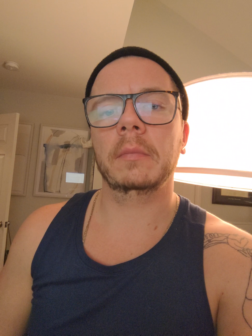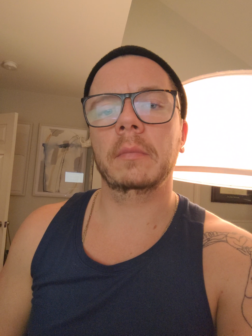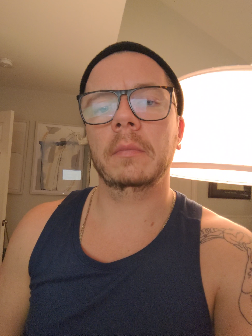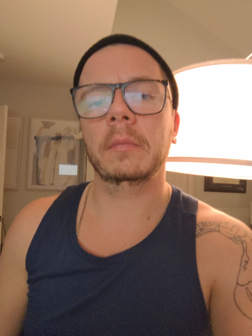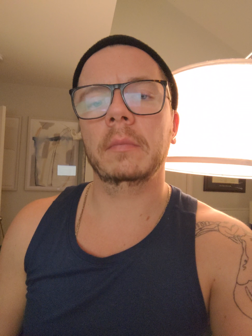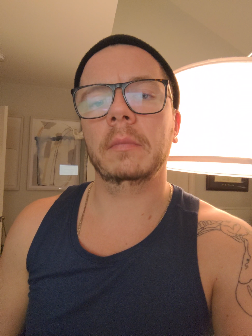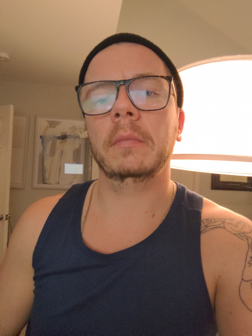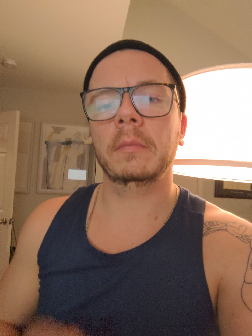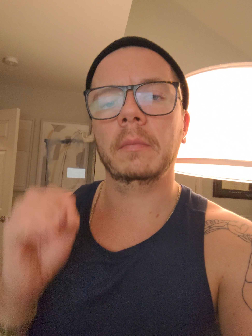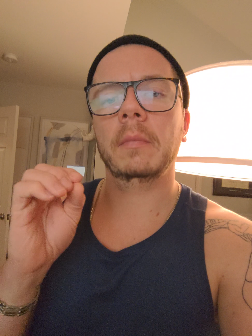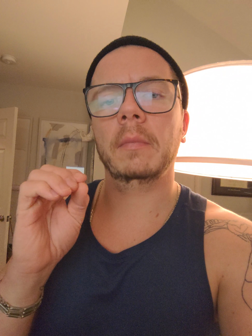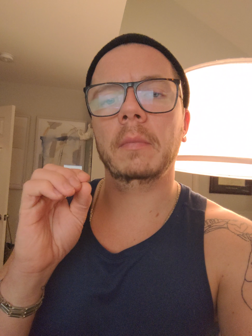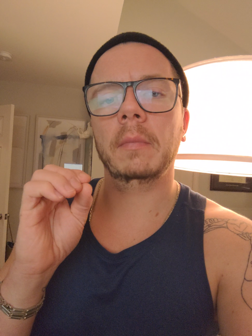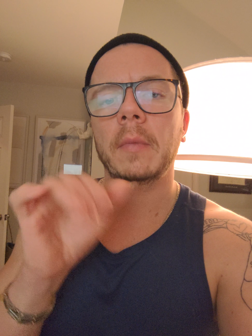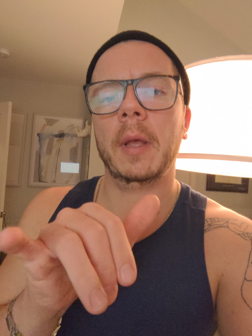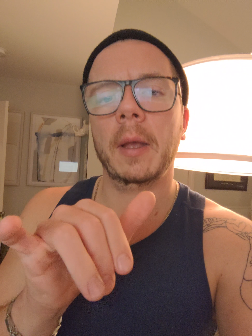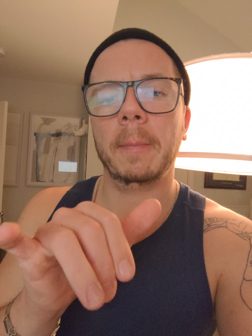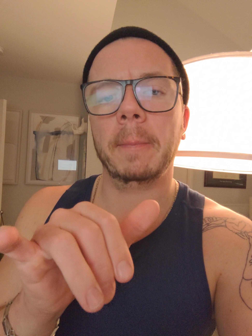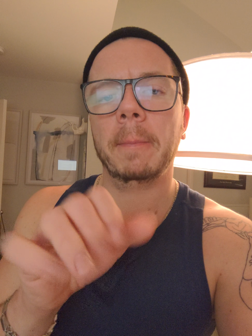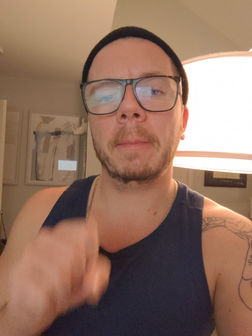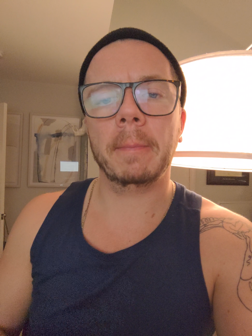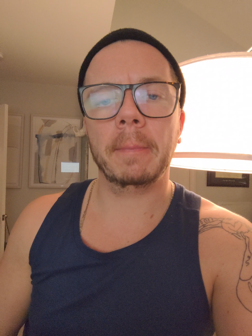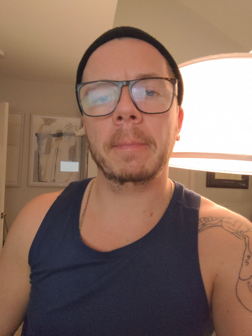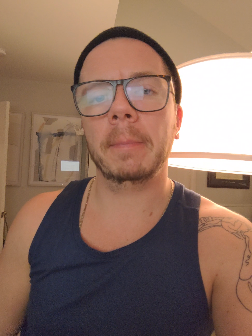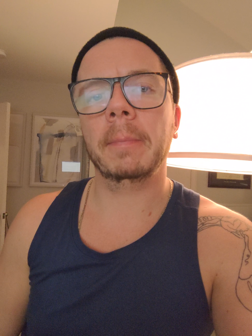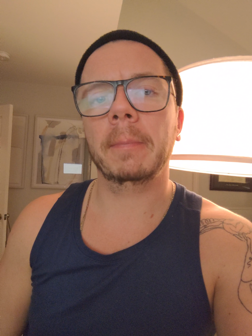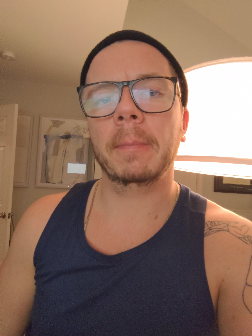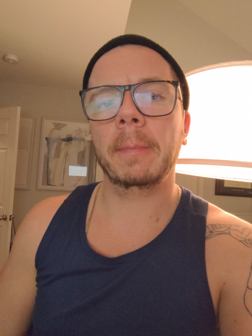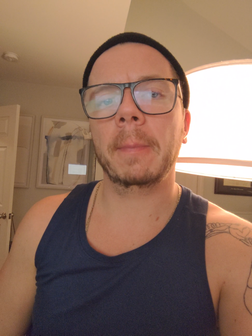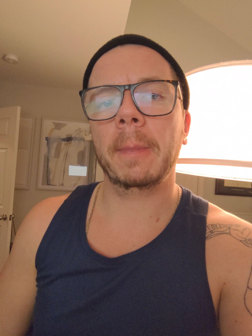that